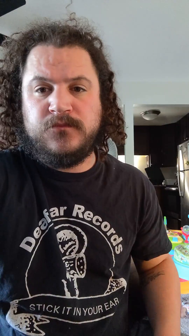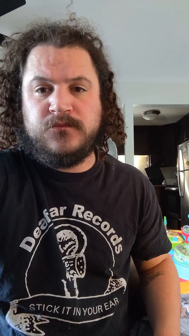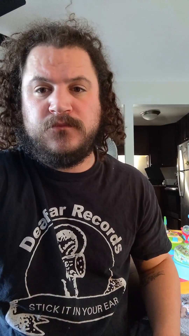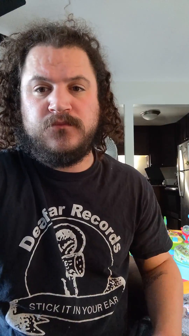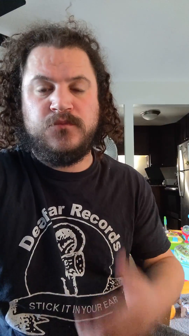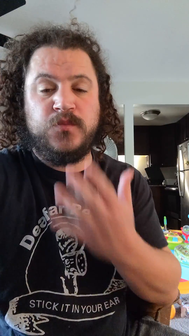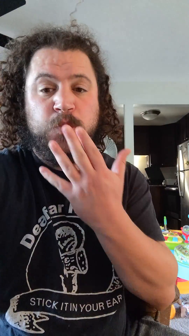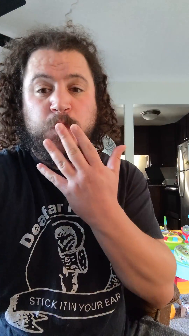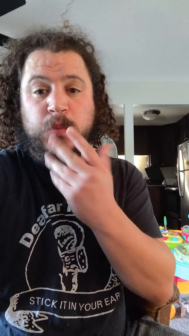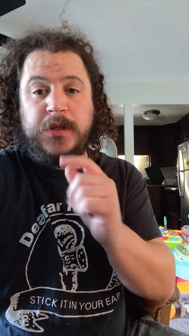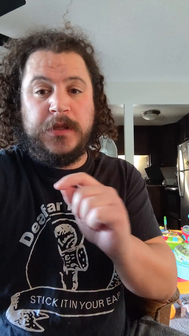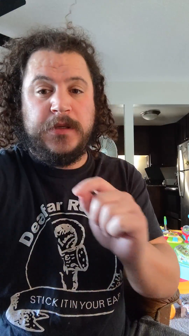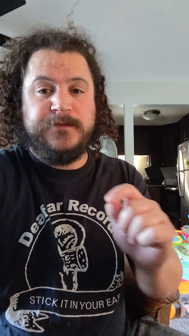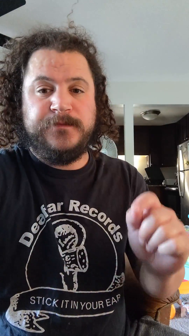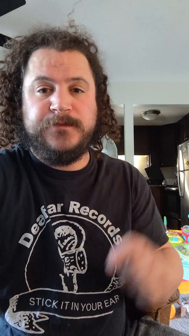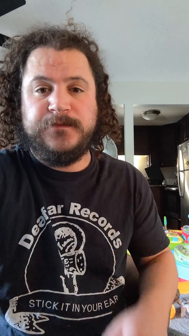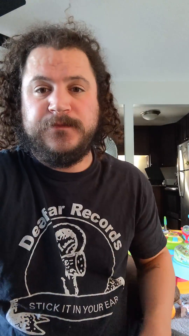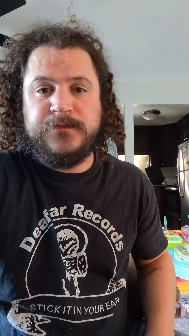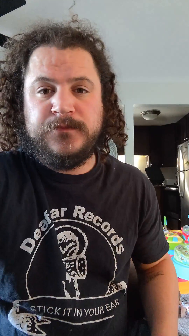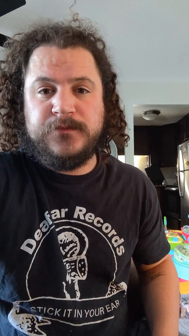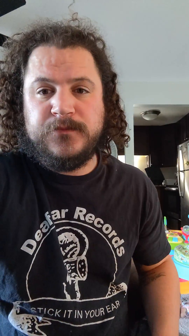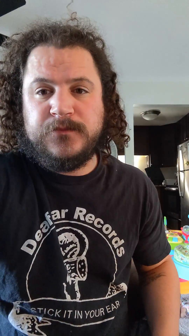crayon